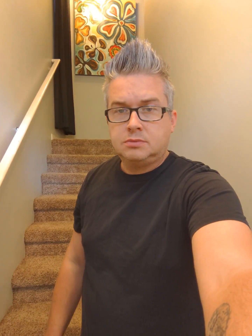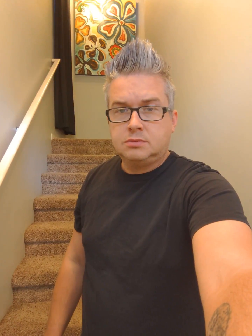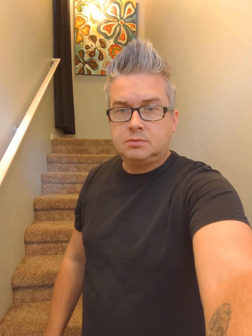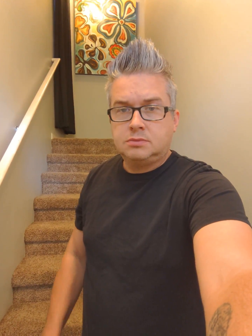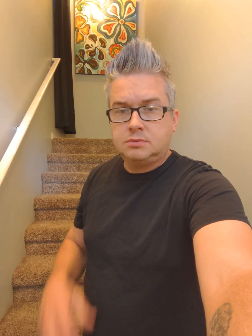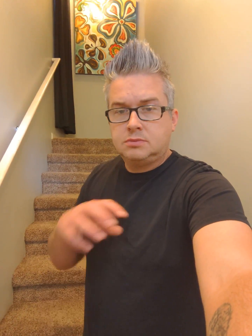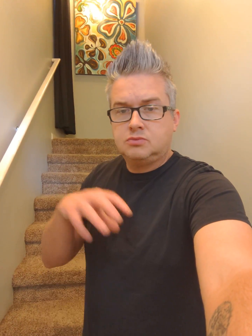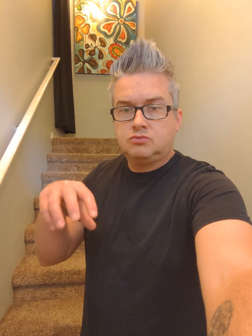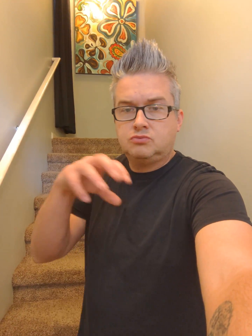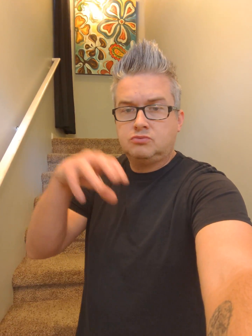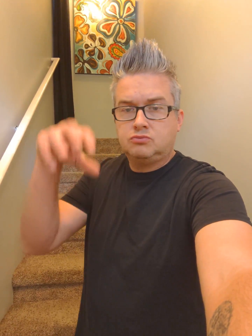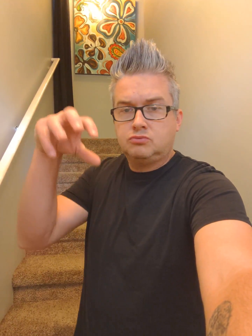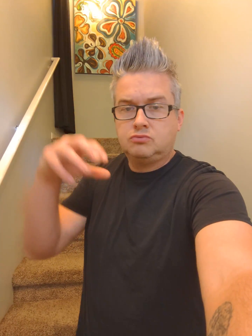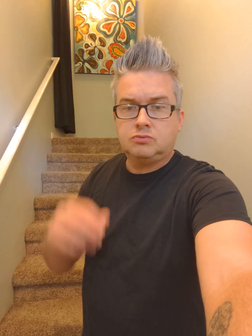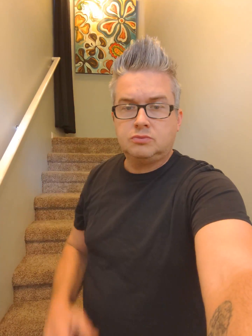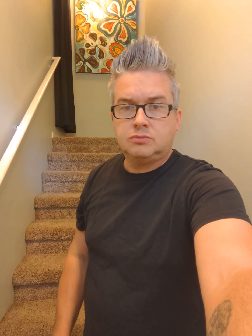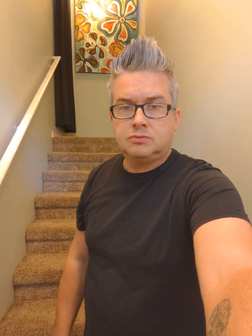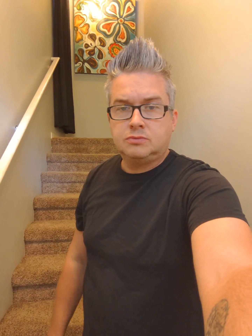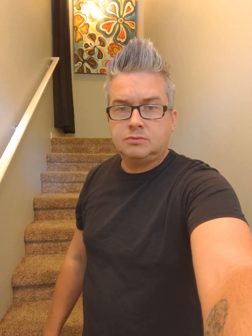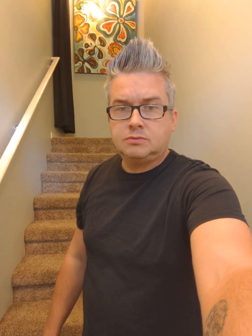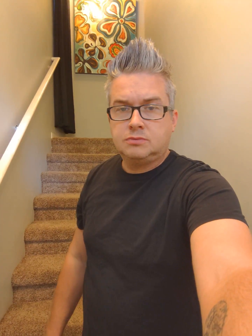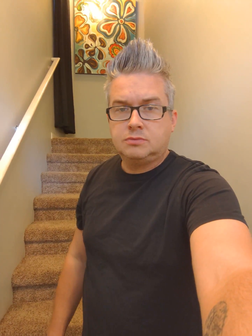block